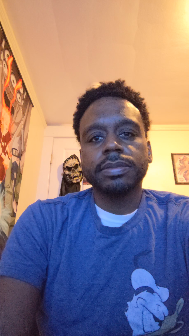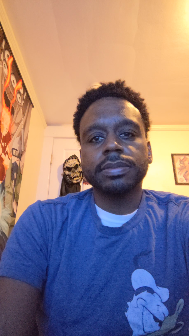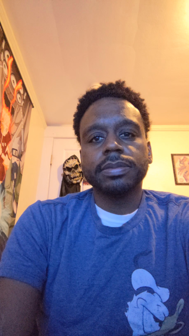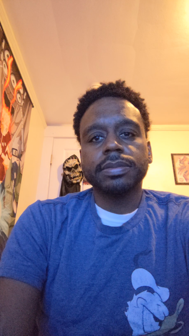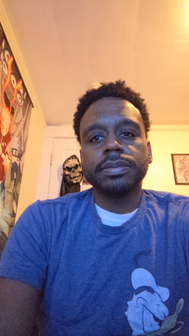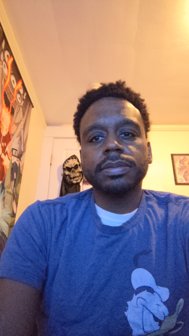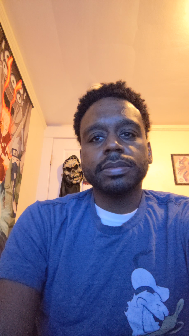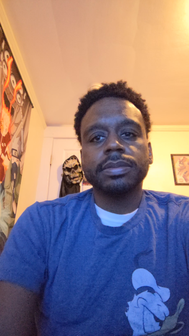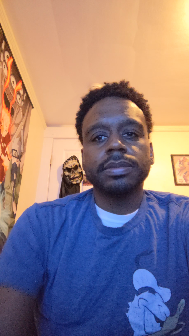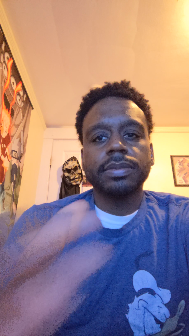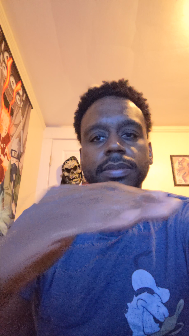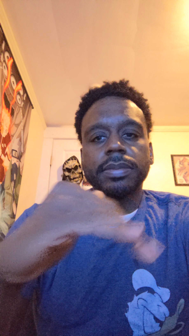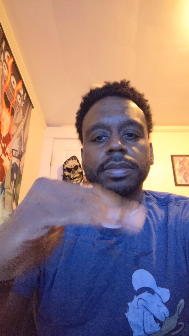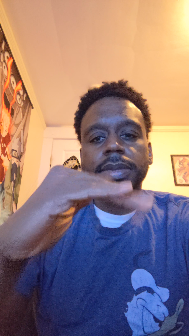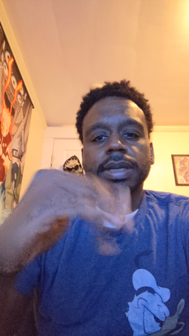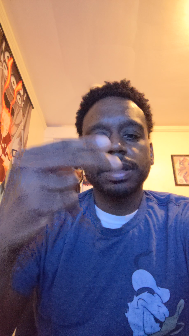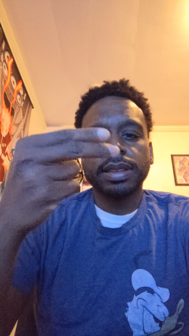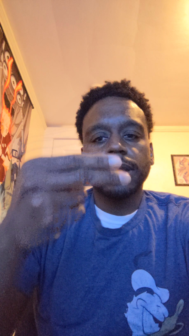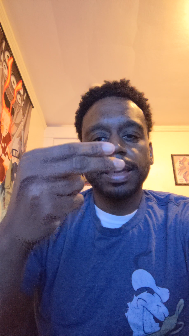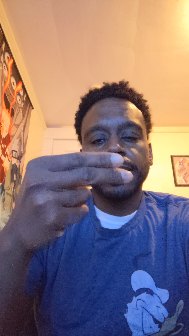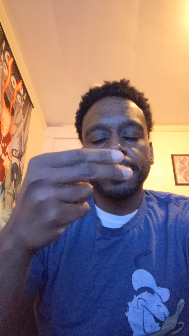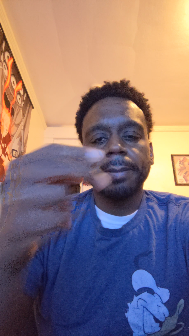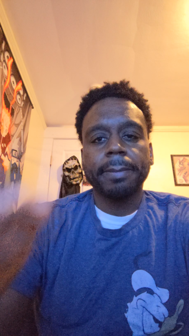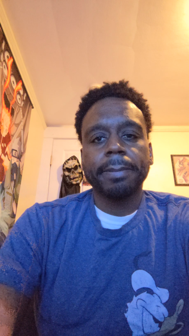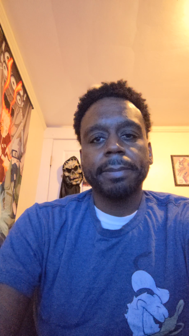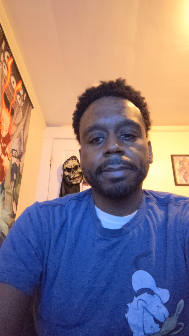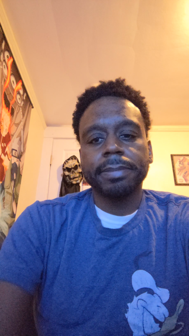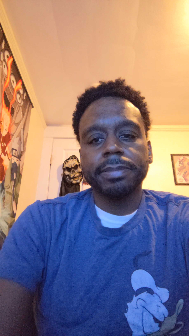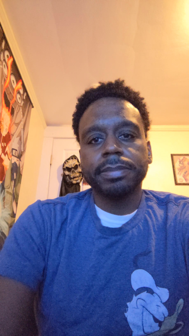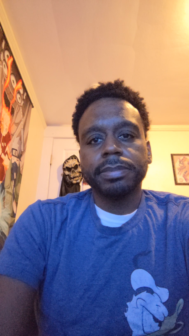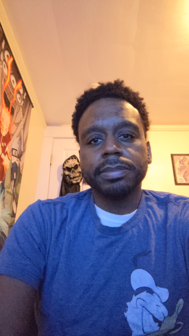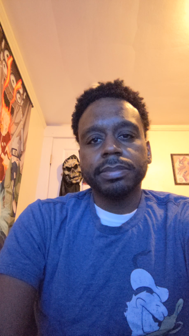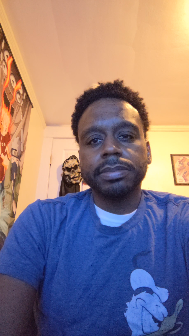pet's name